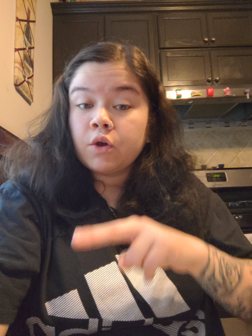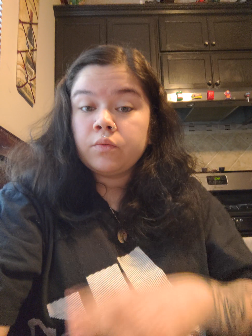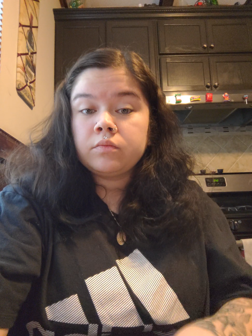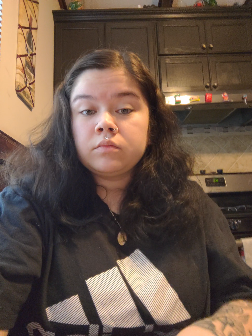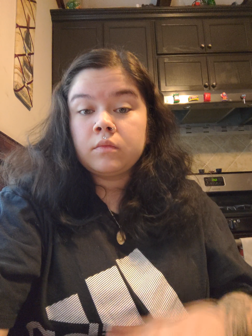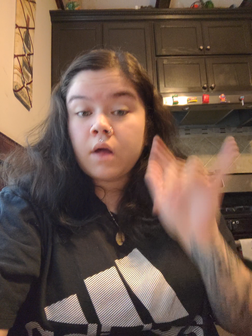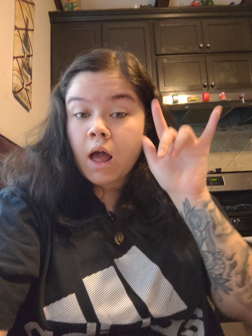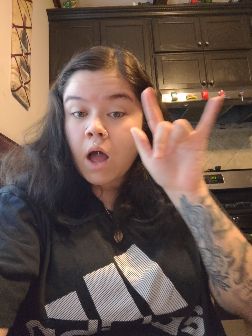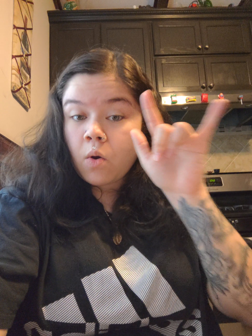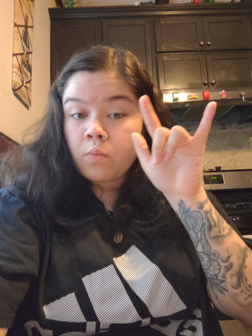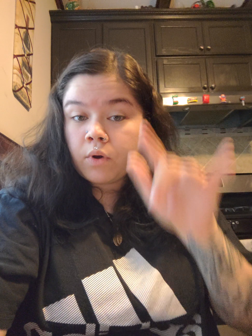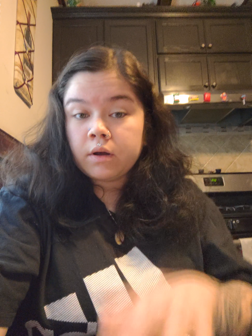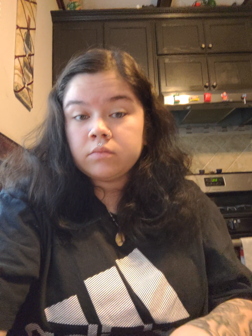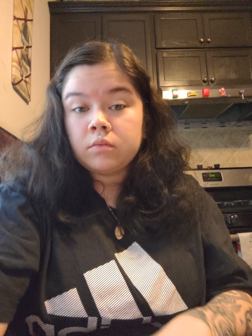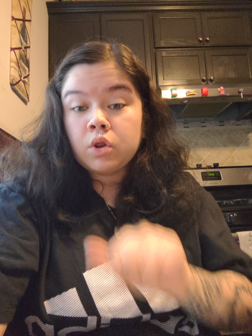airplane